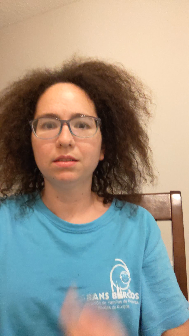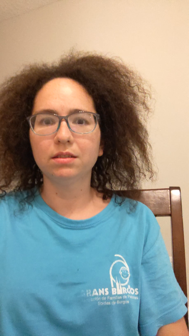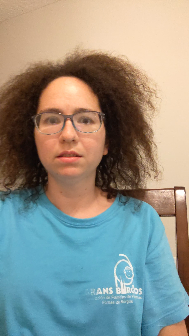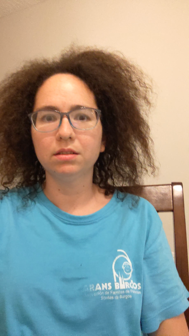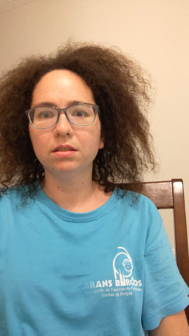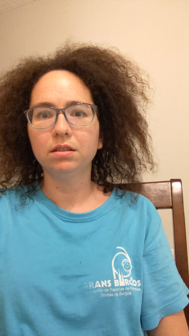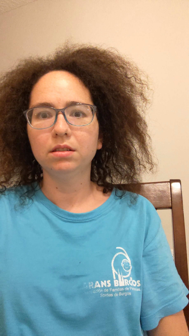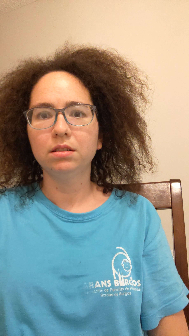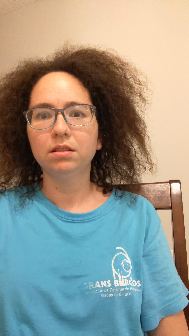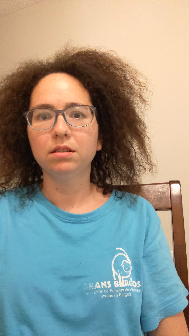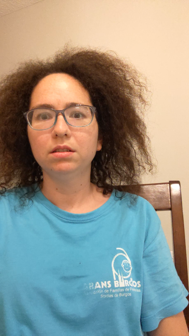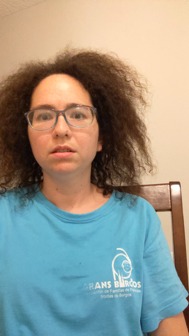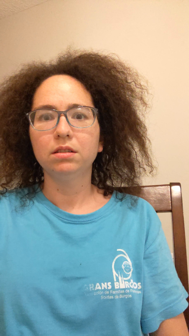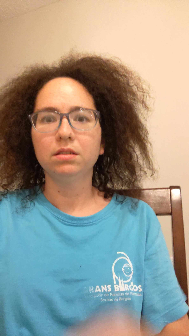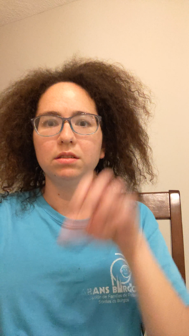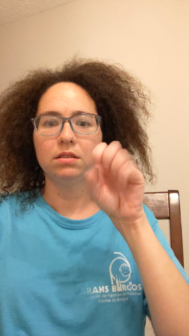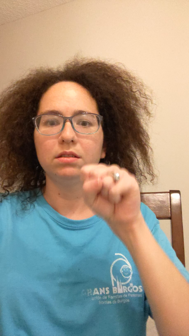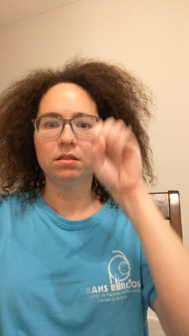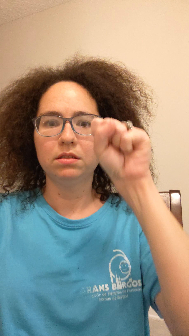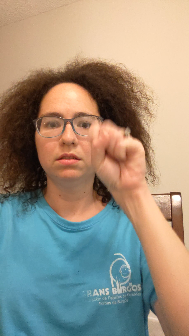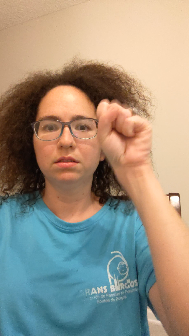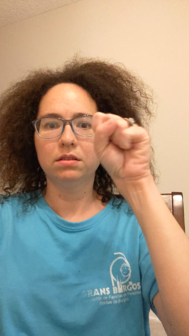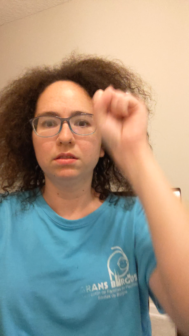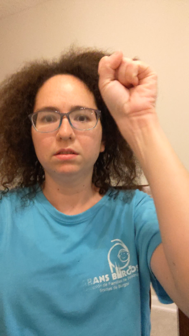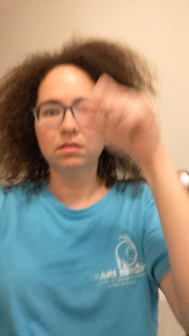ladder